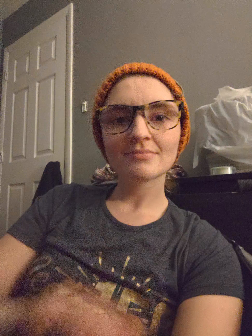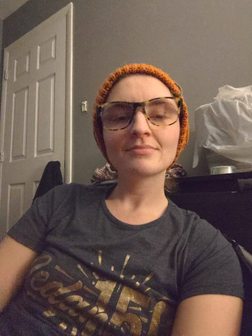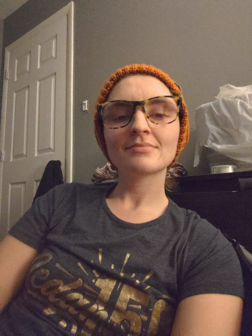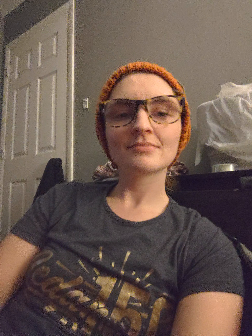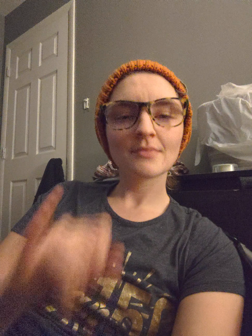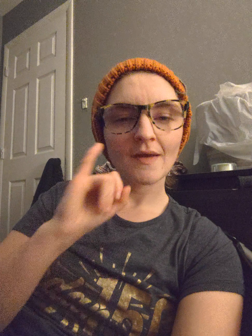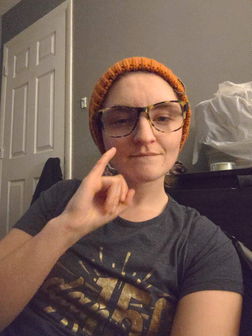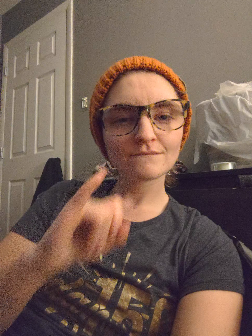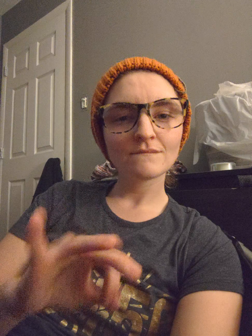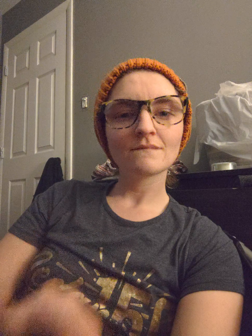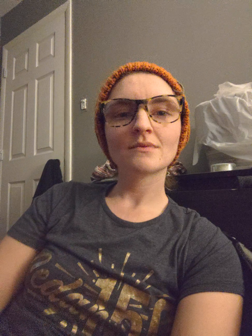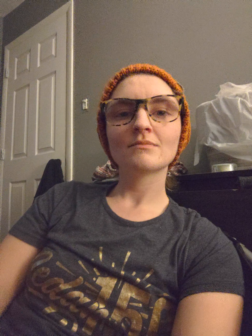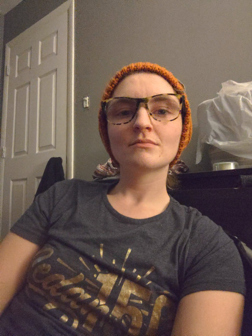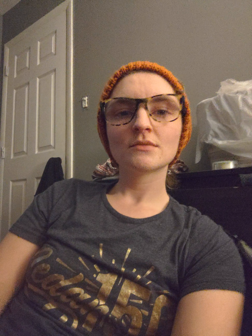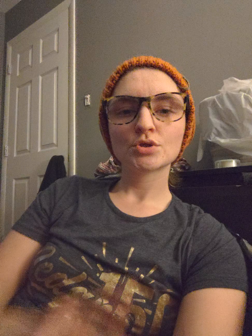if